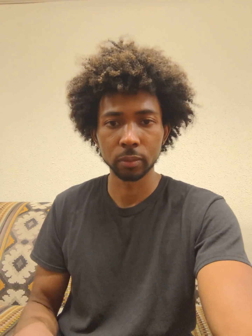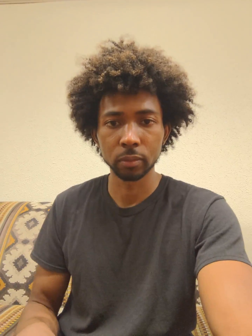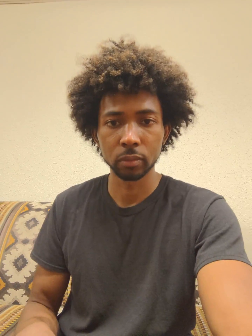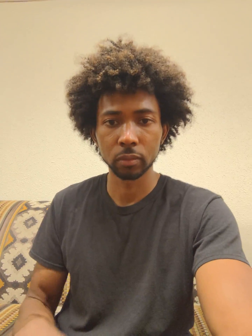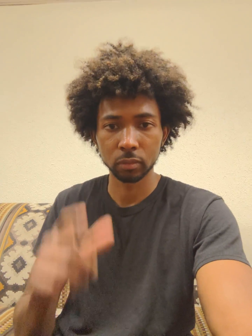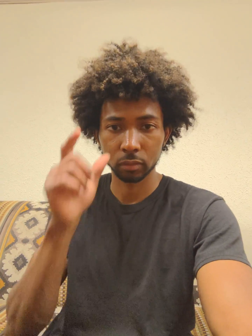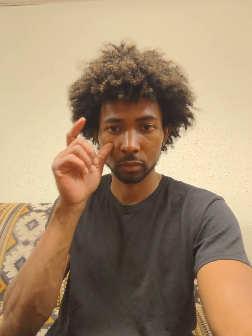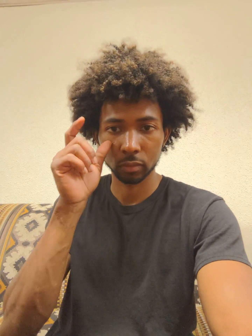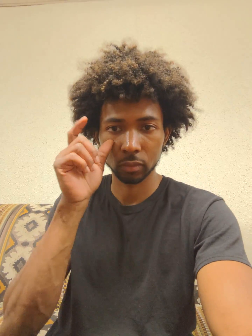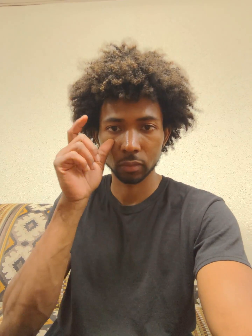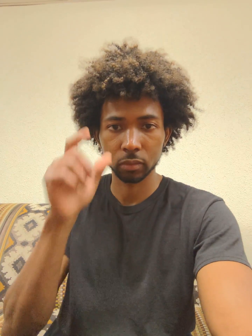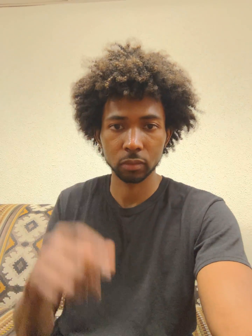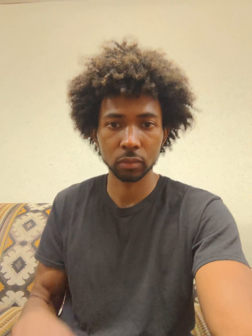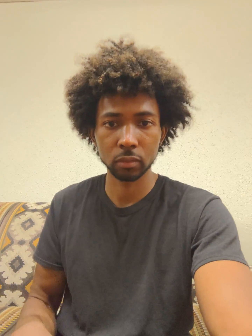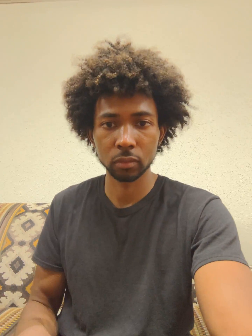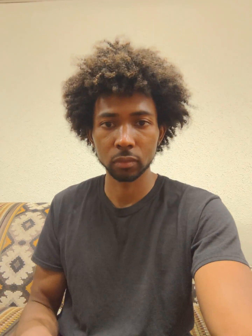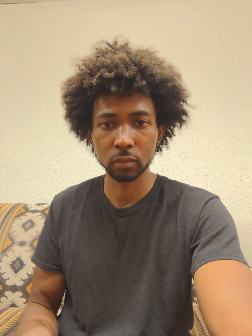glasses